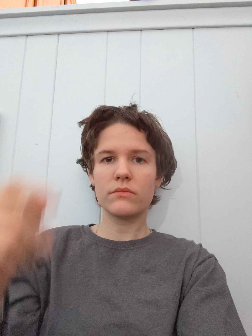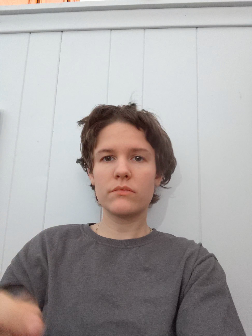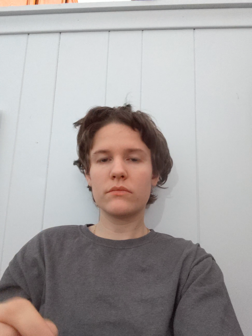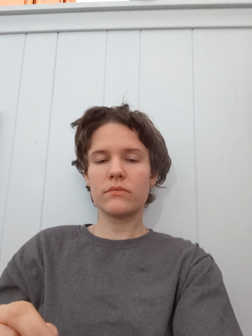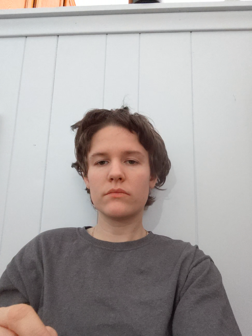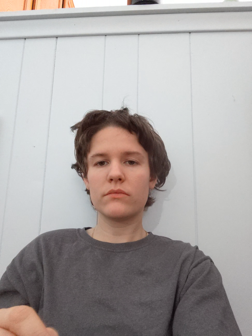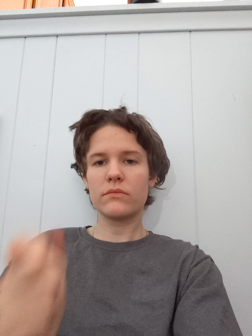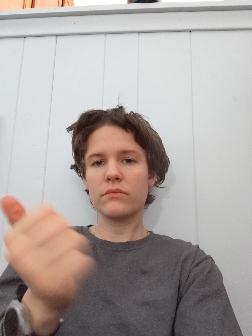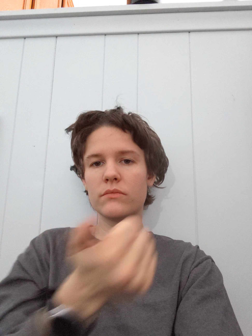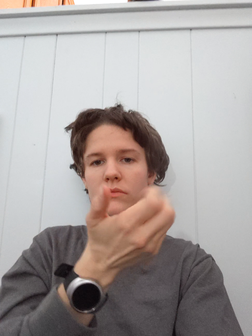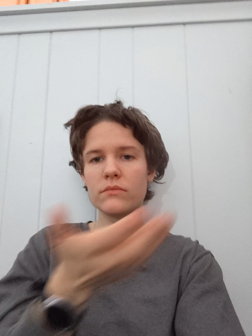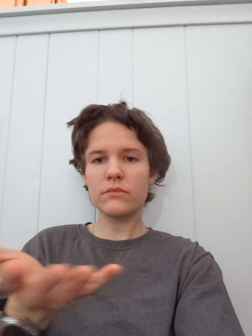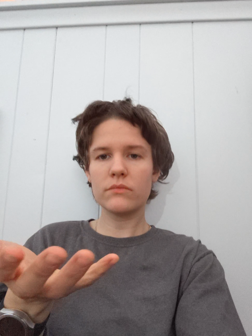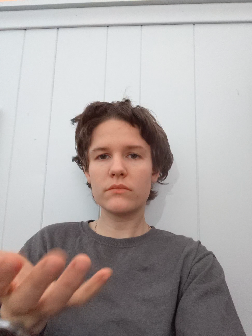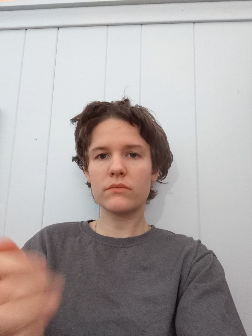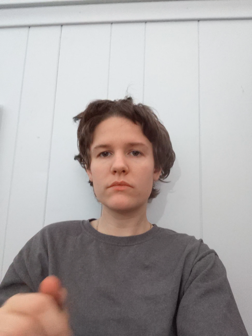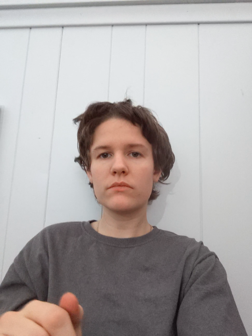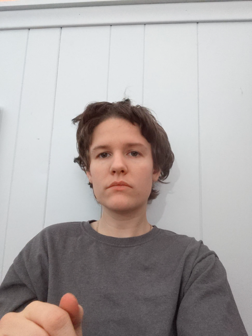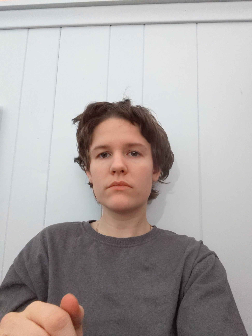every